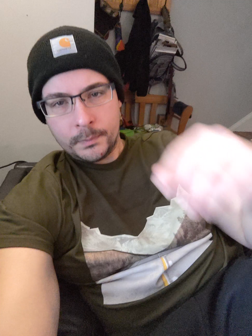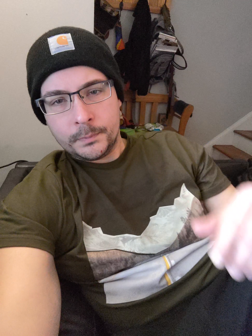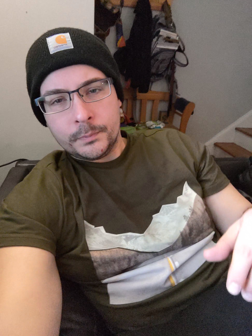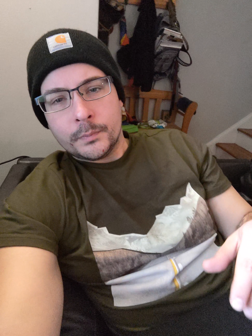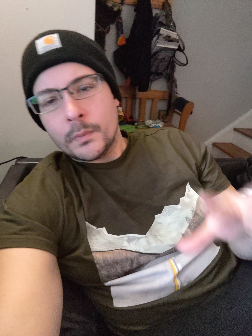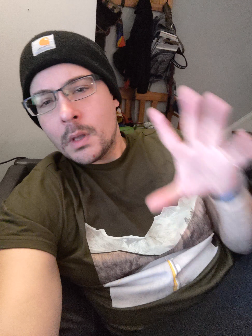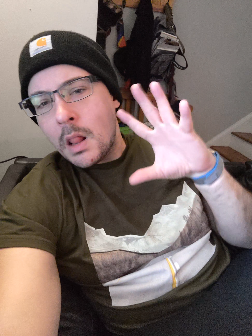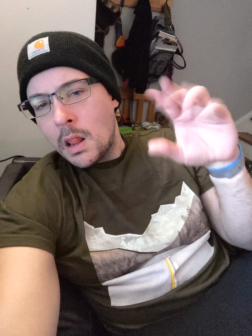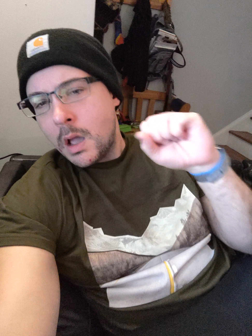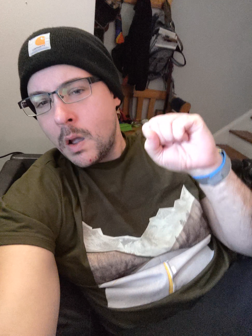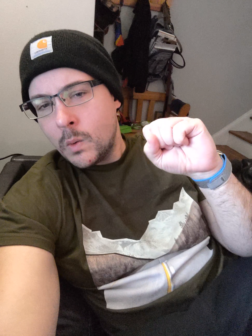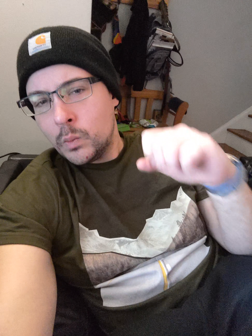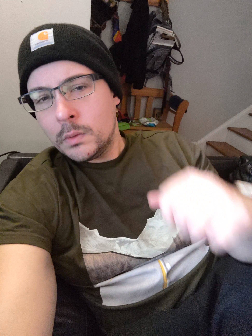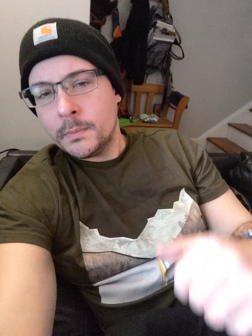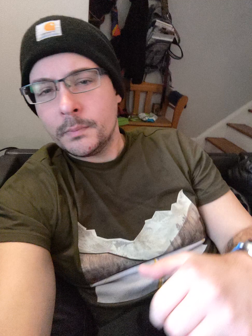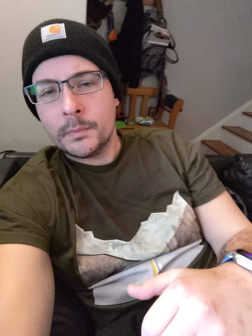loud